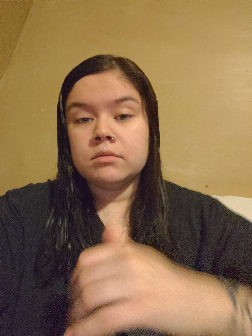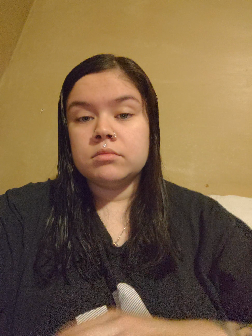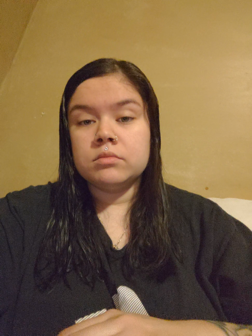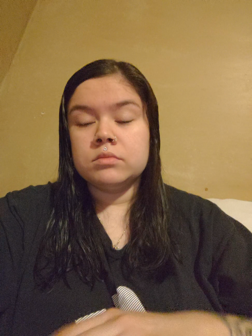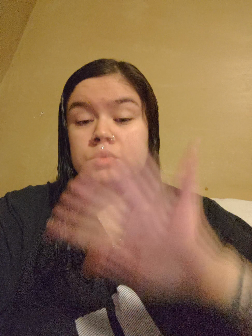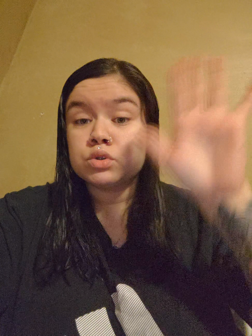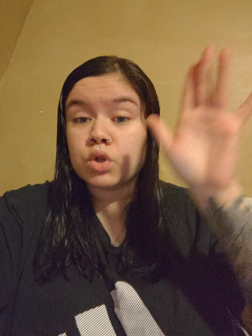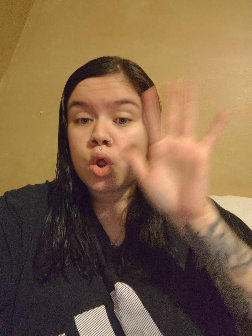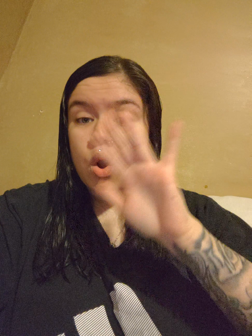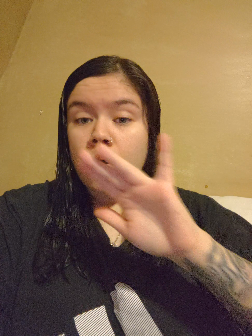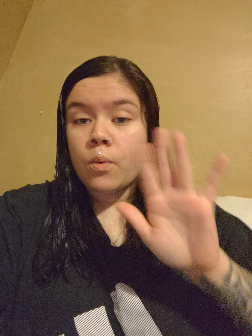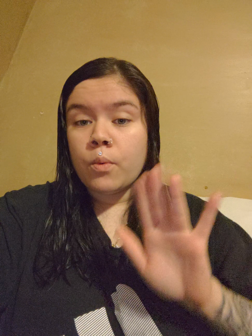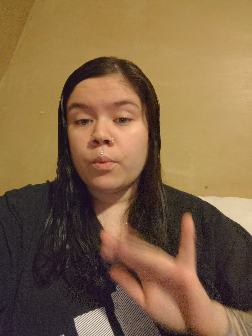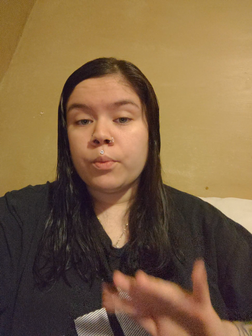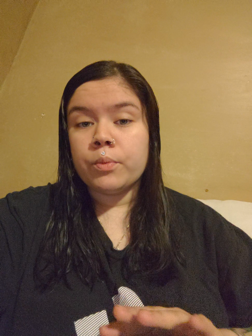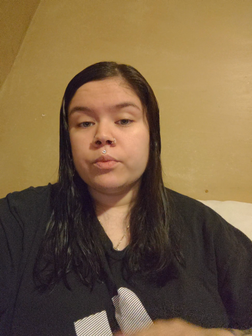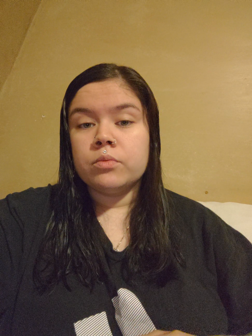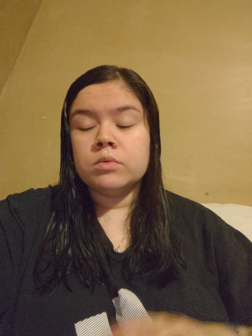snow